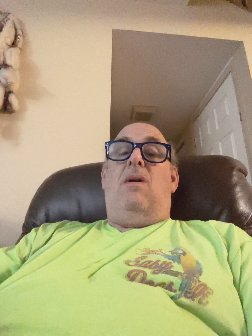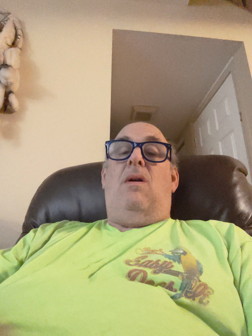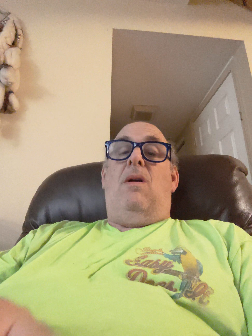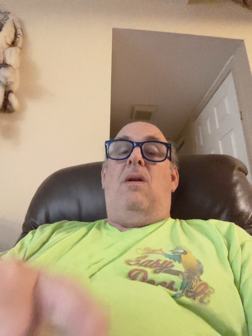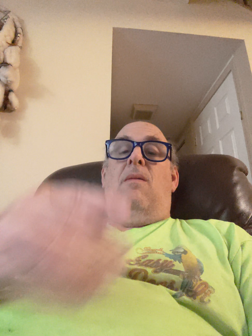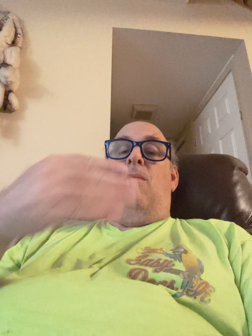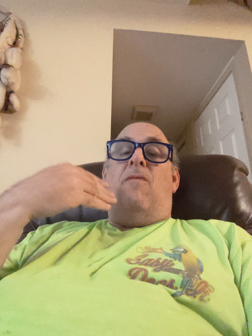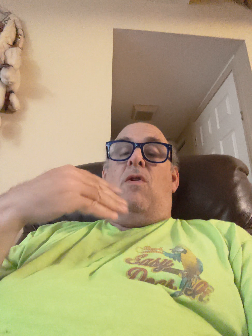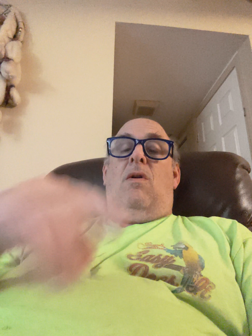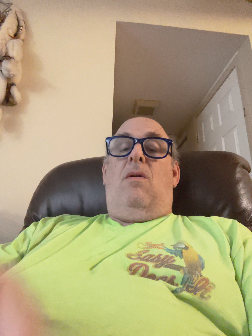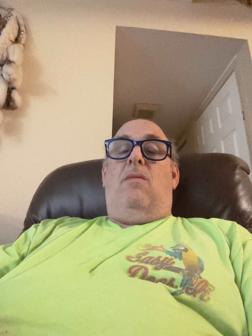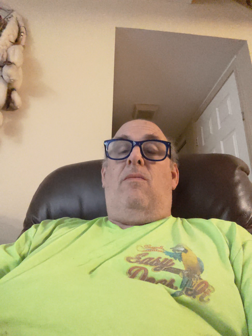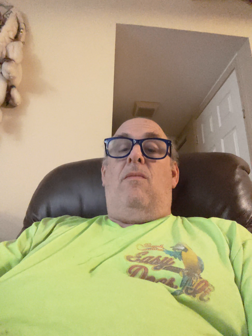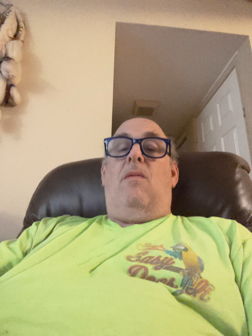before